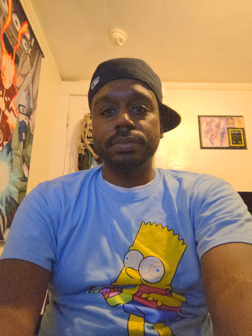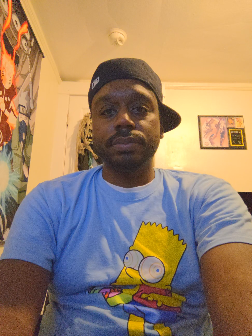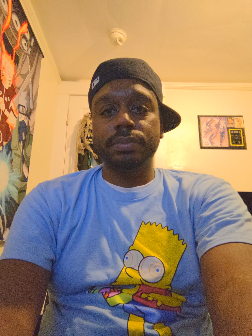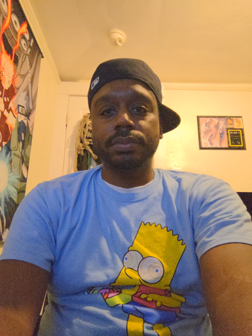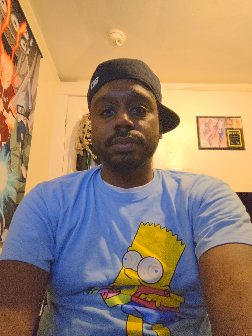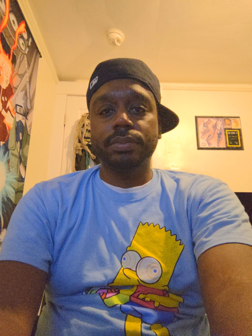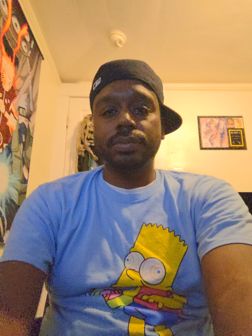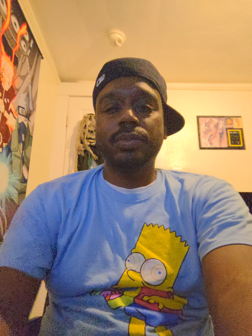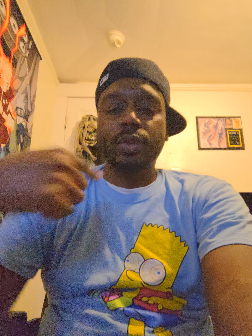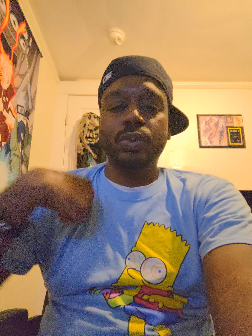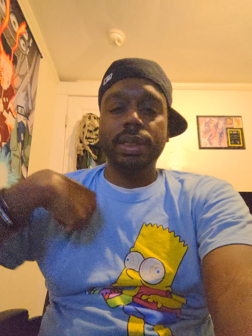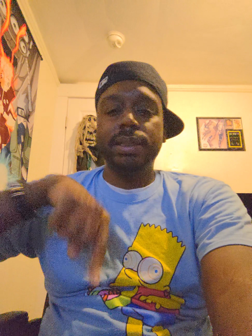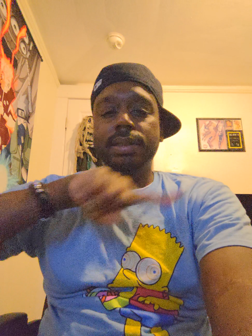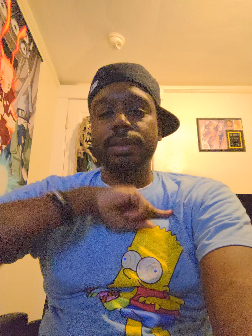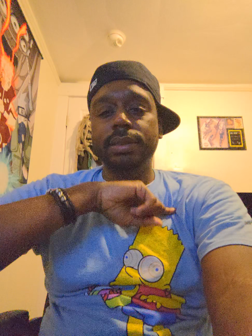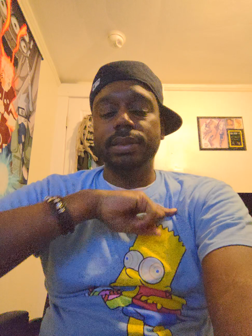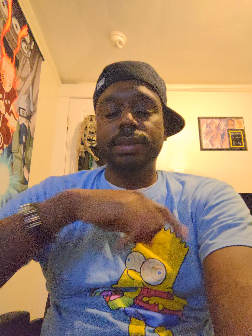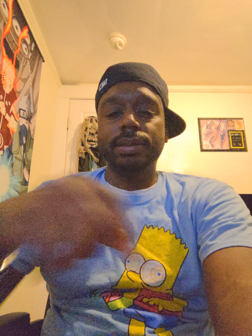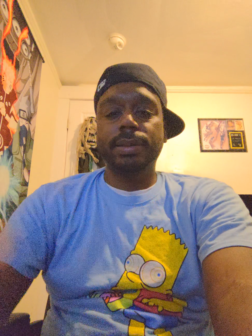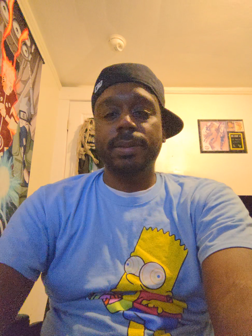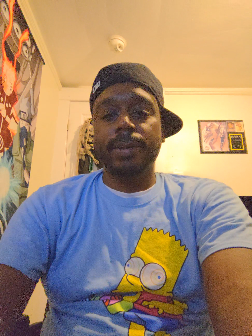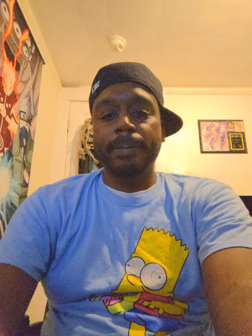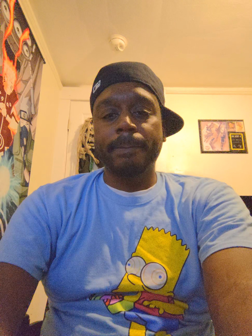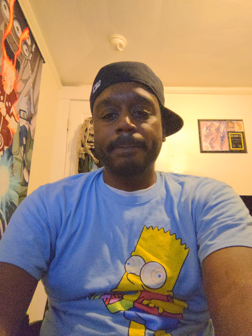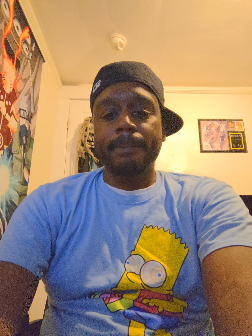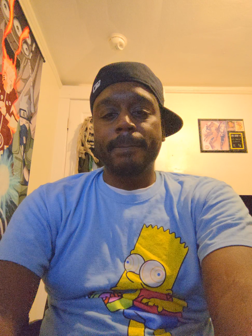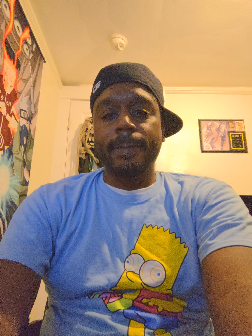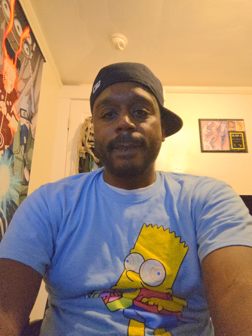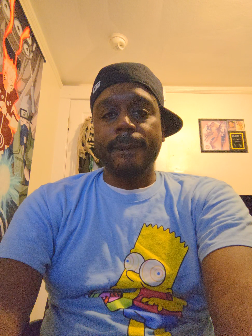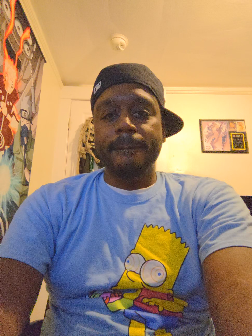we